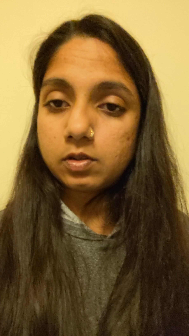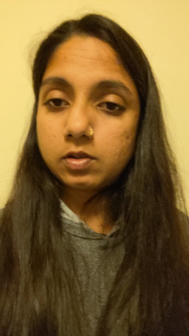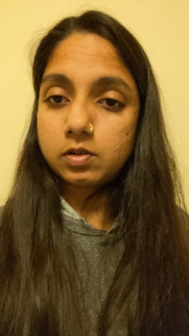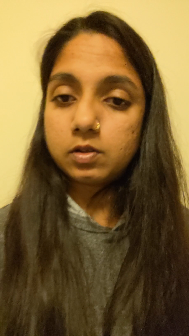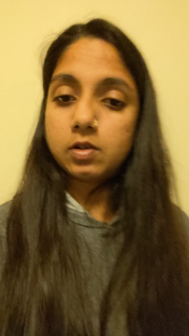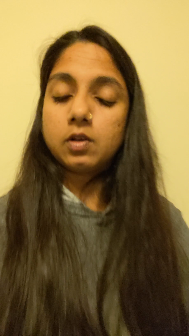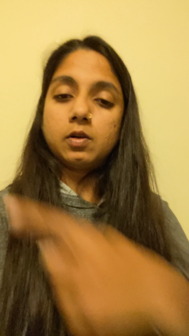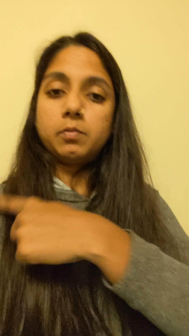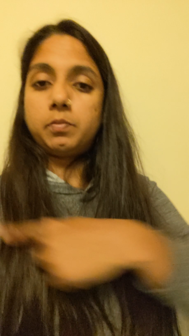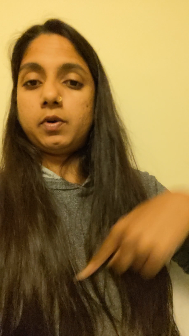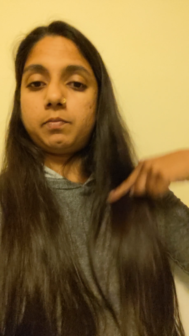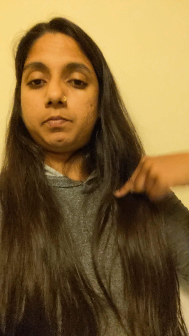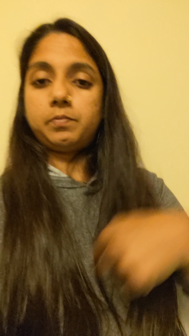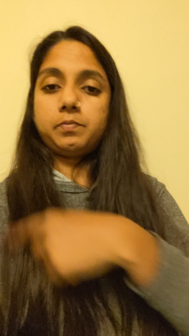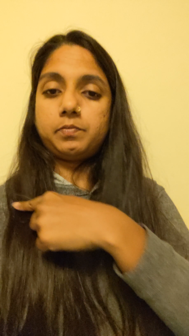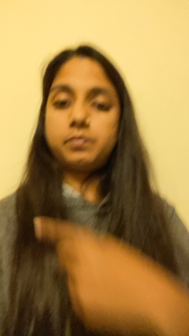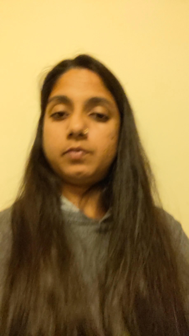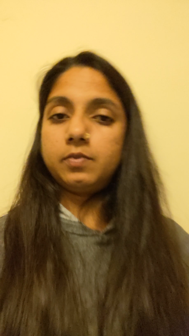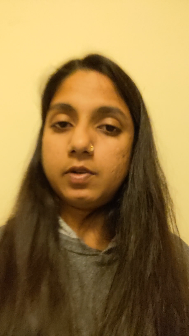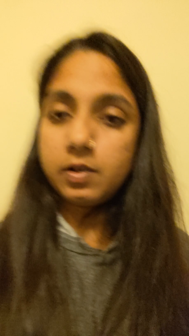bib